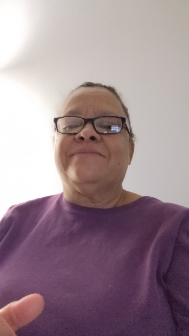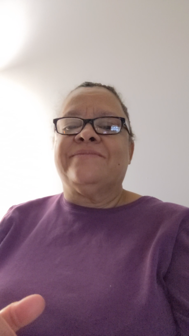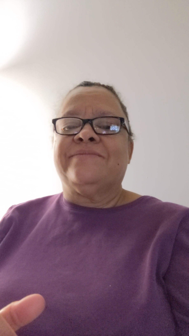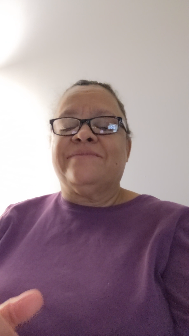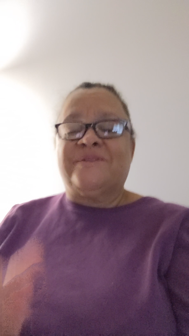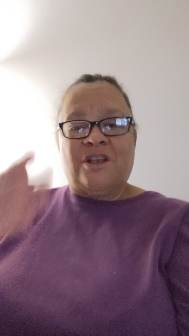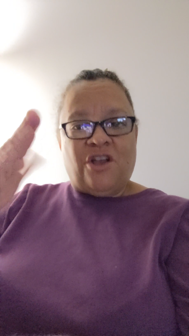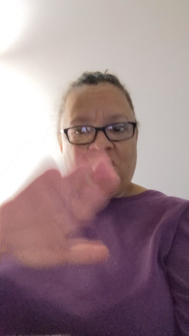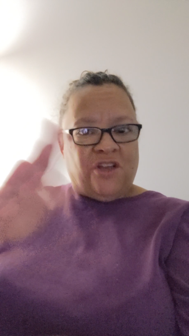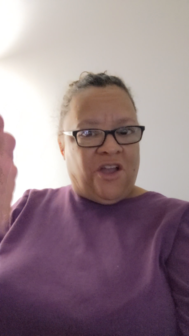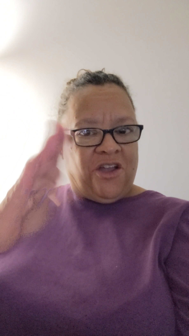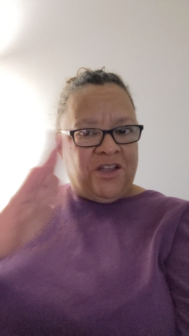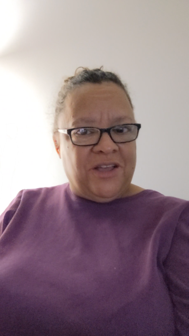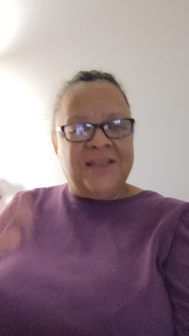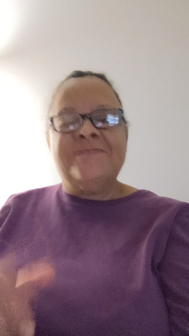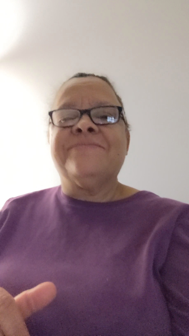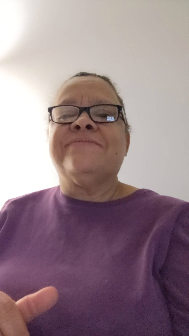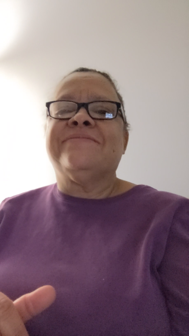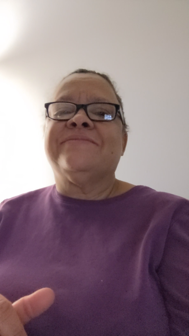cook